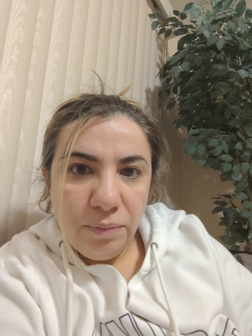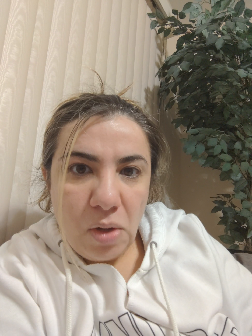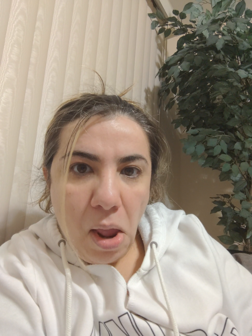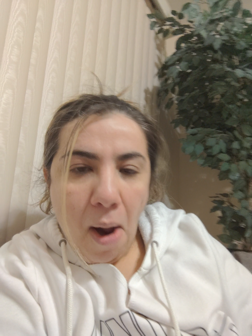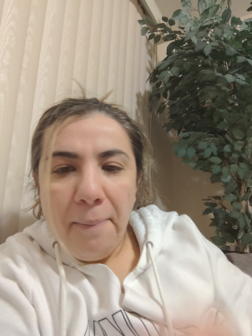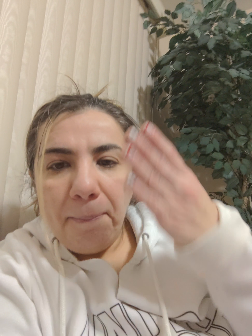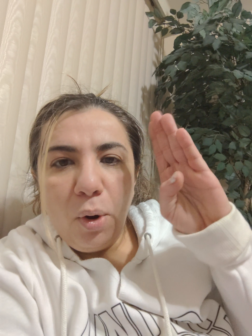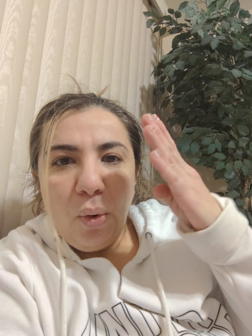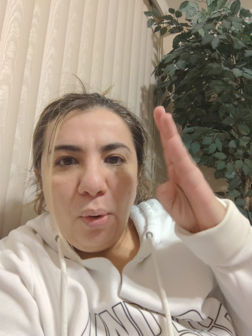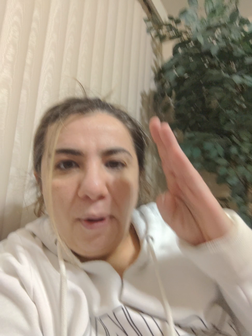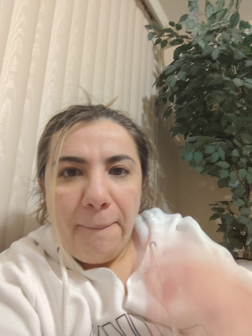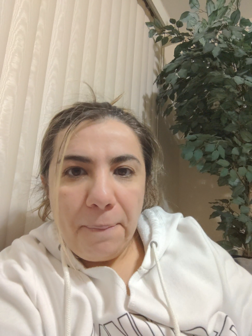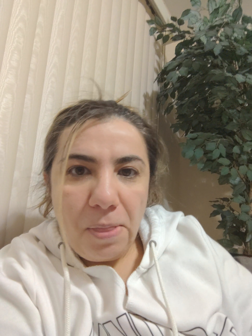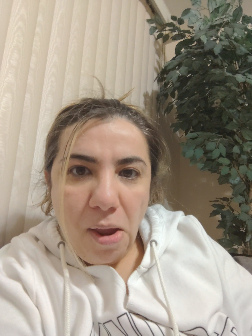blue